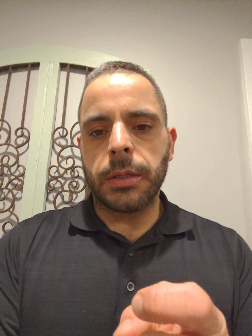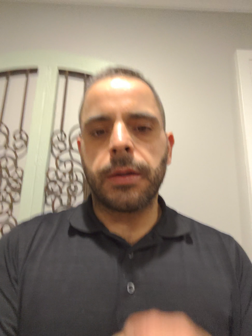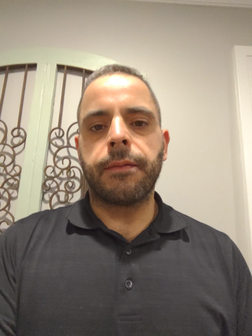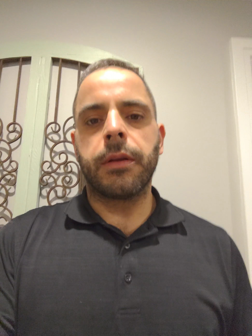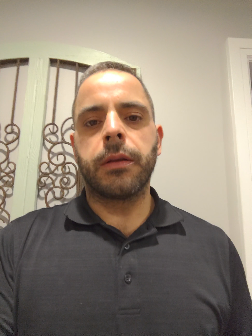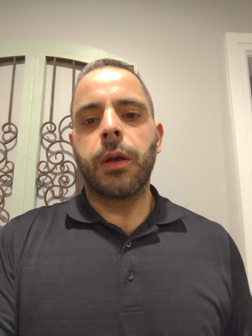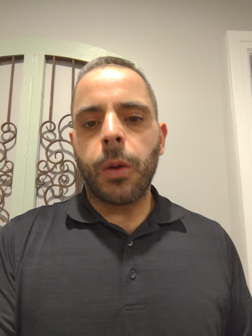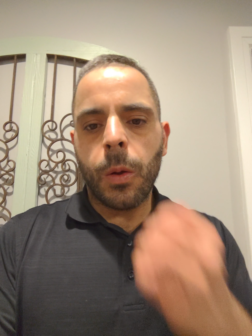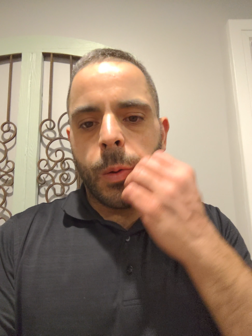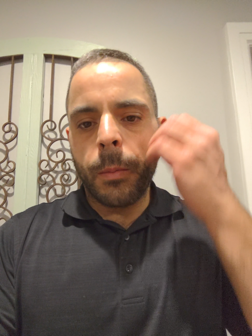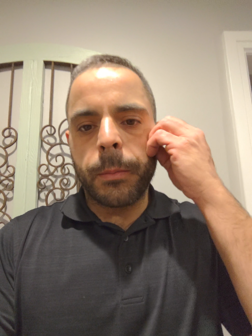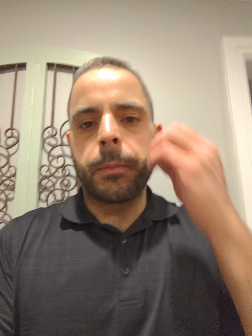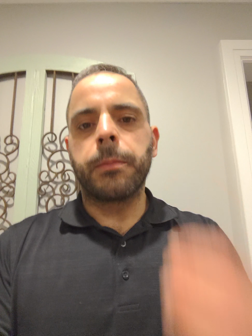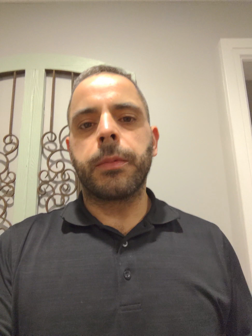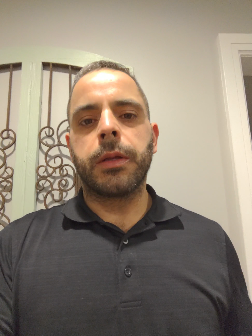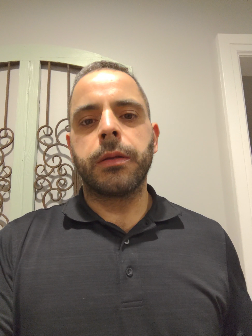home